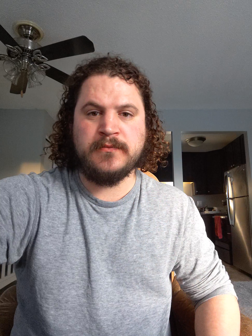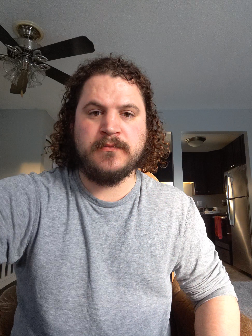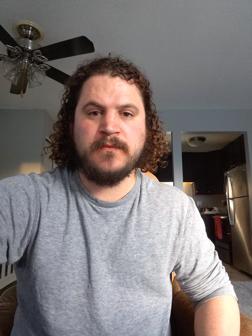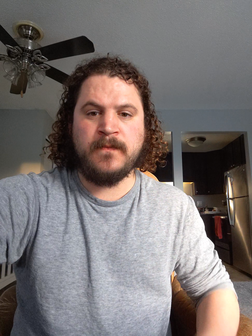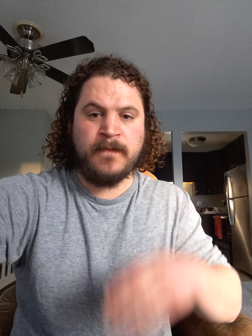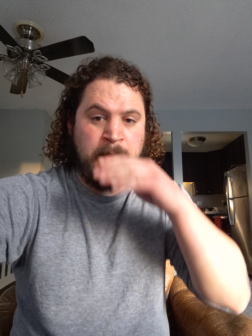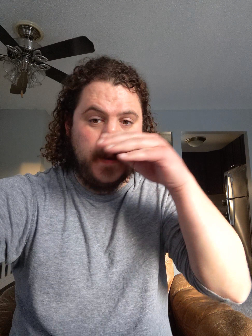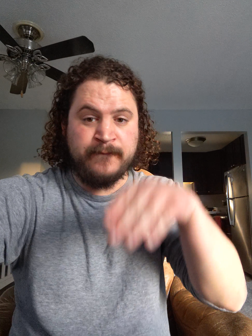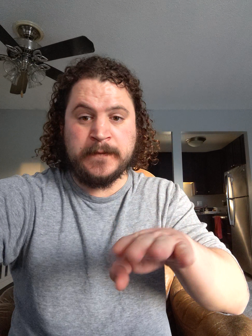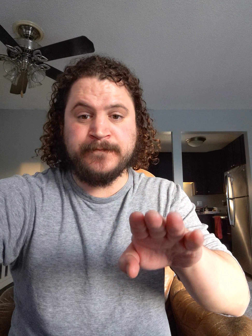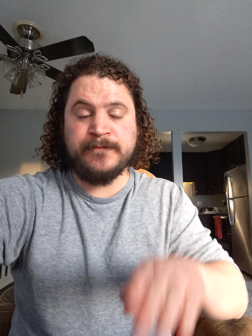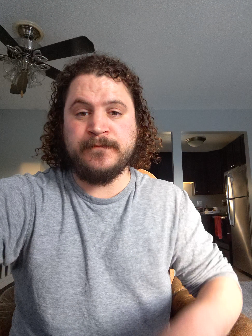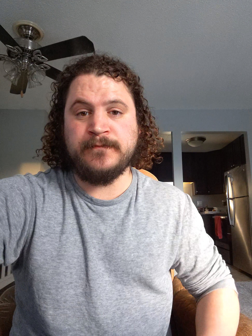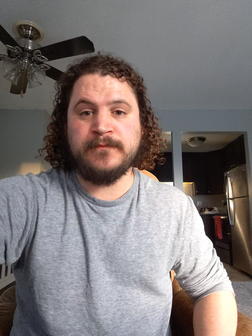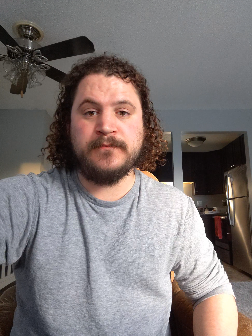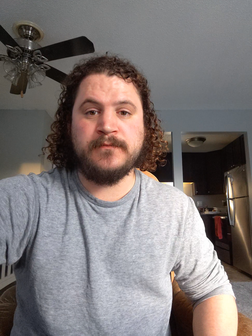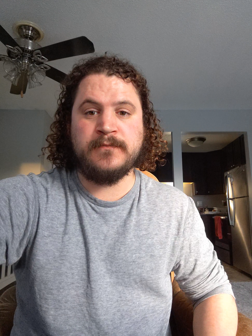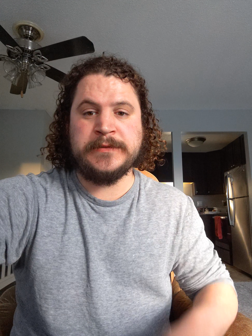elephant